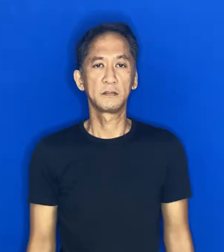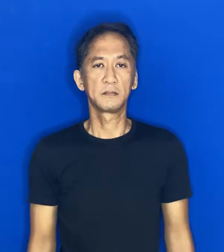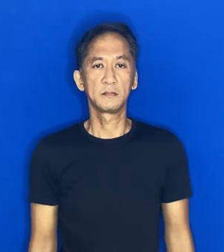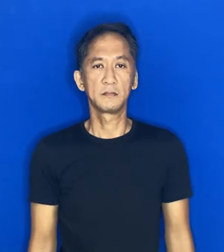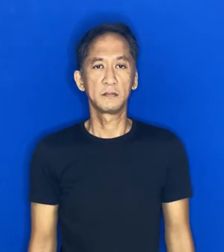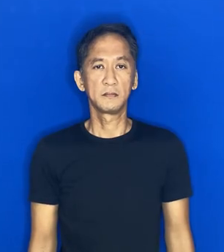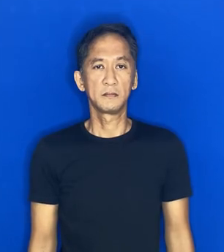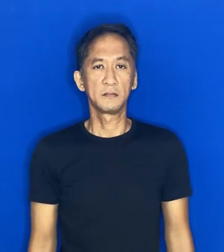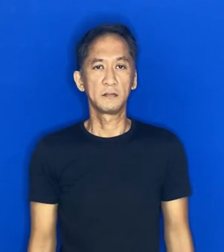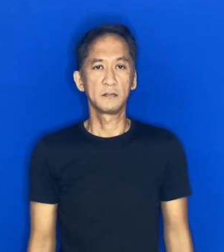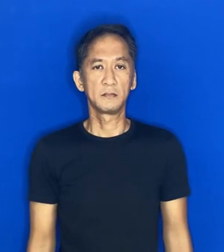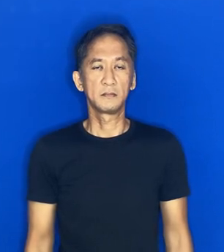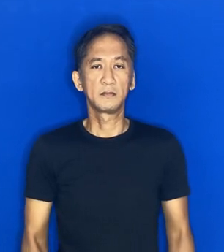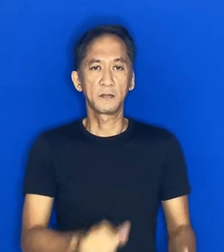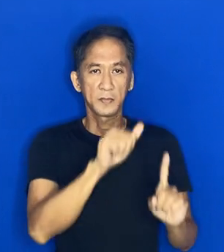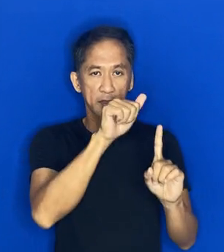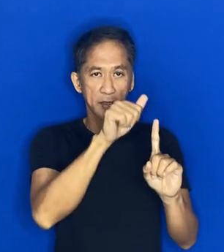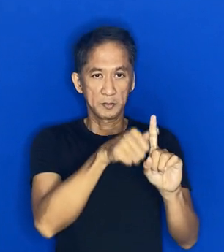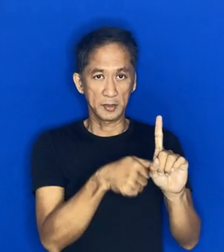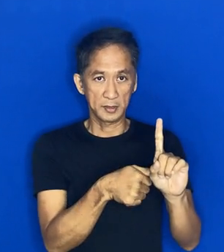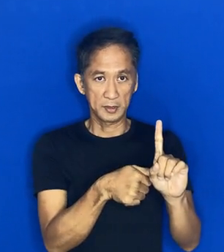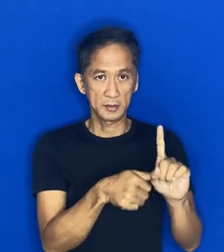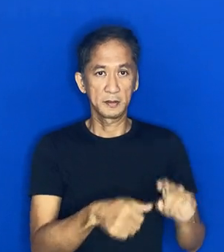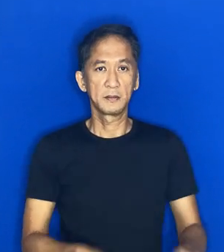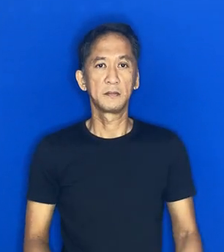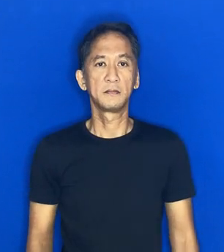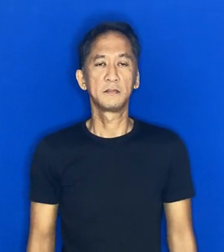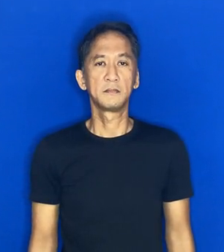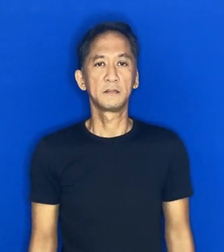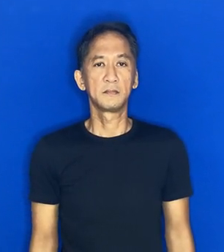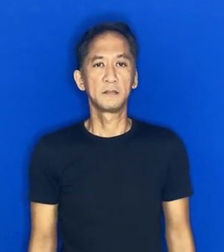april